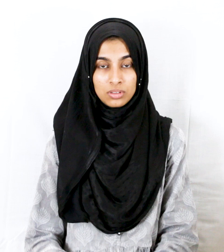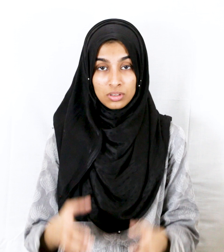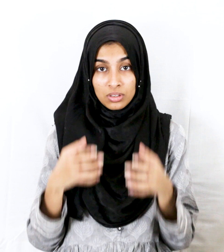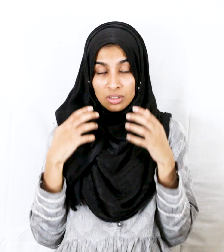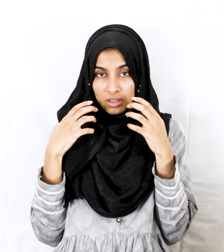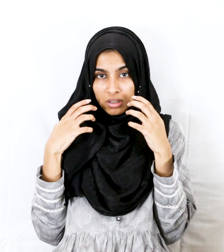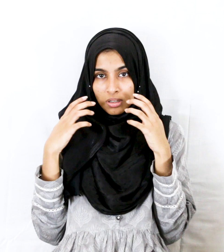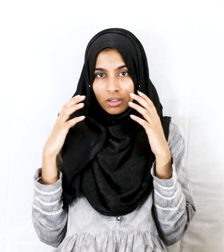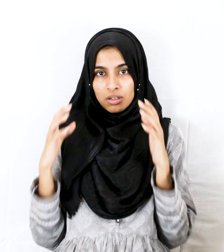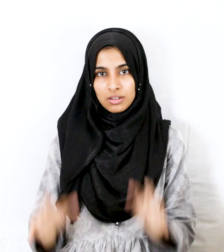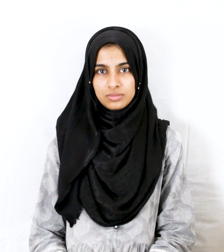scared